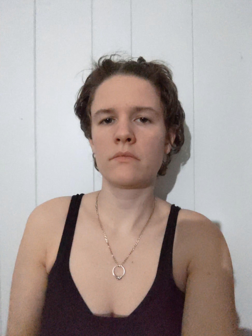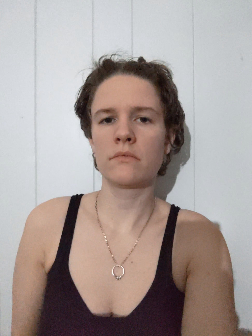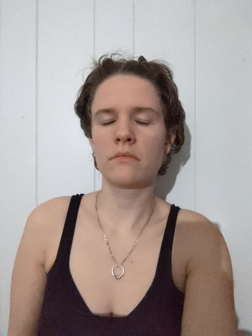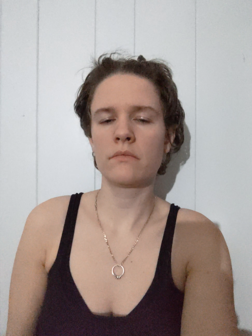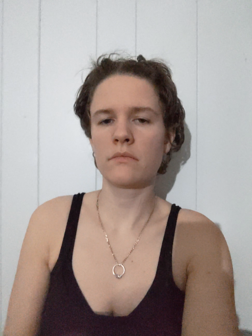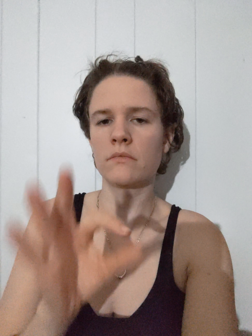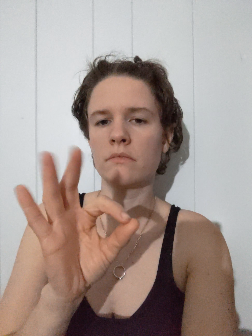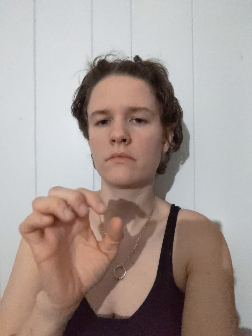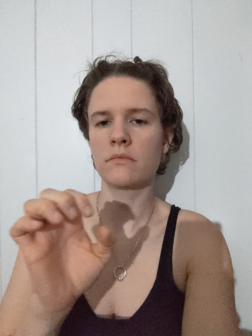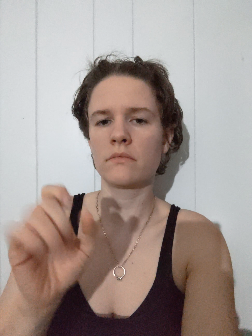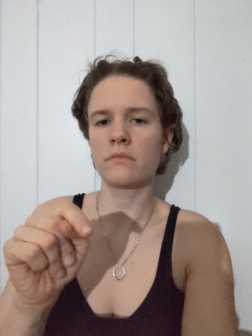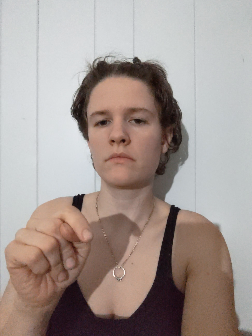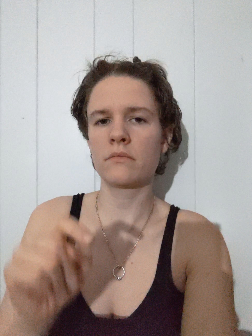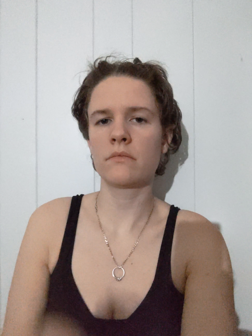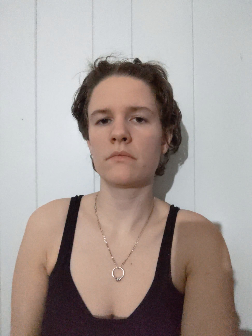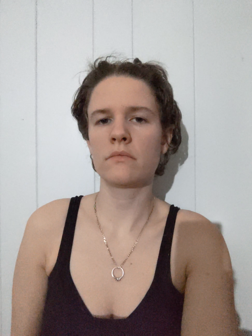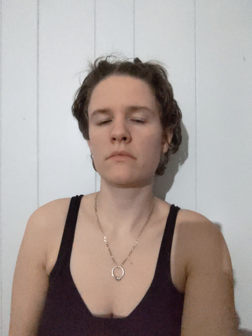feet